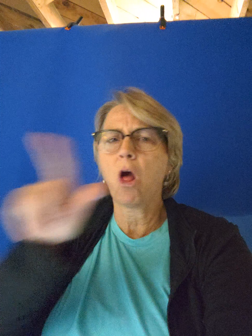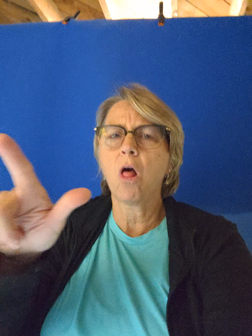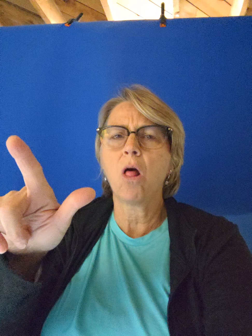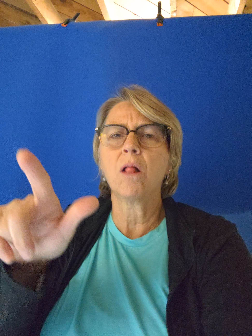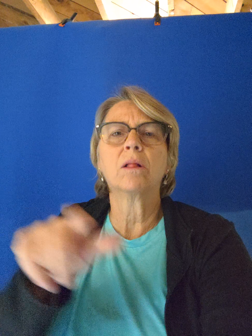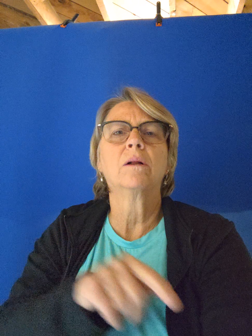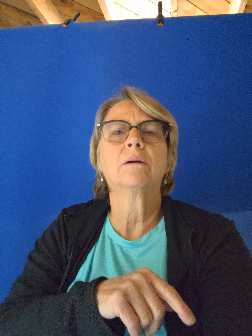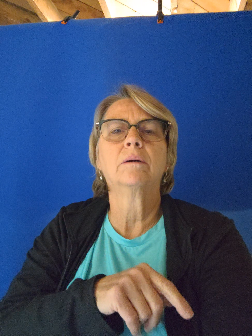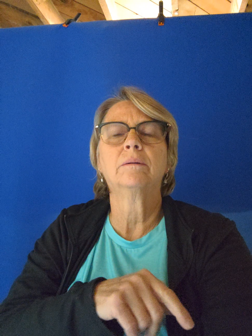all